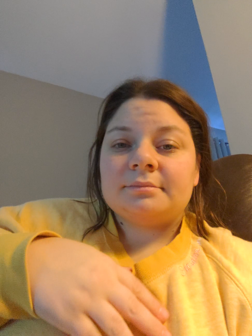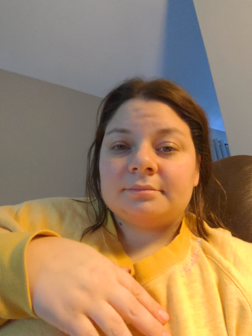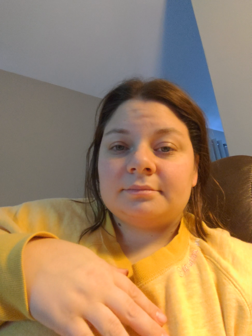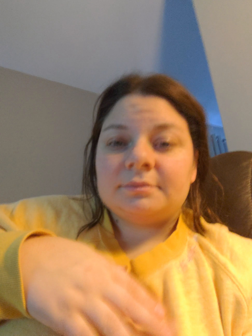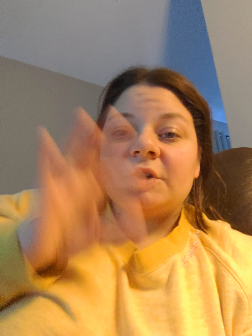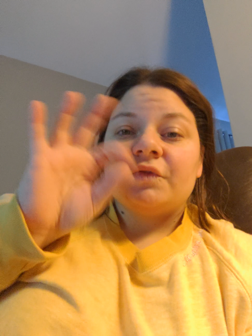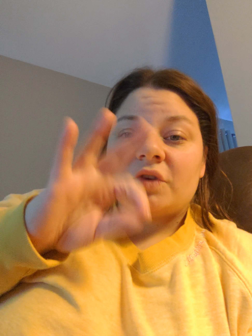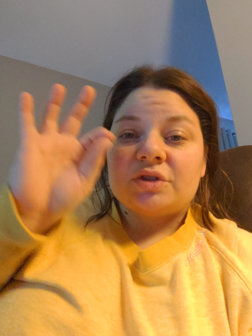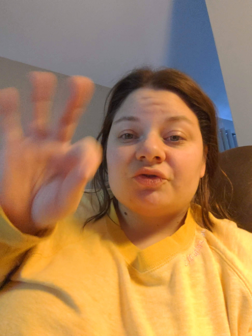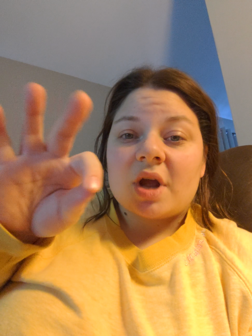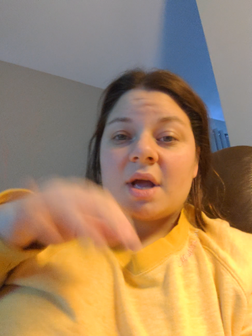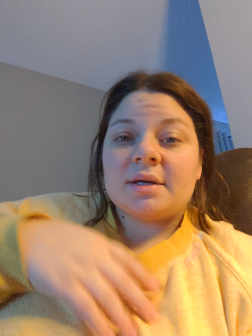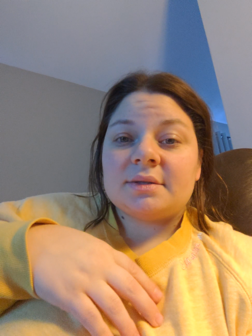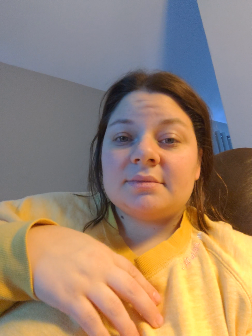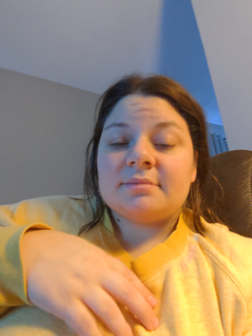french fries